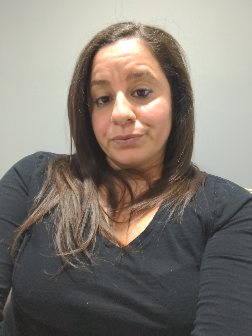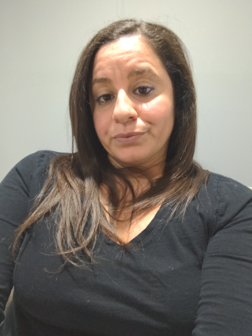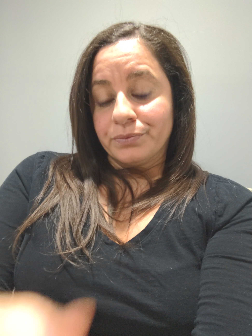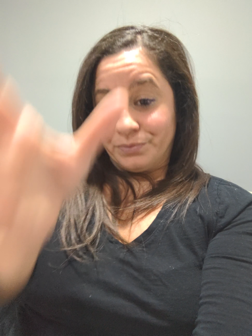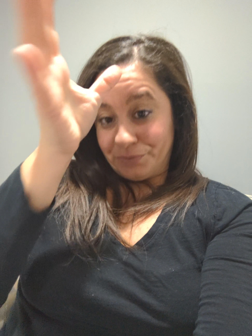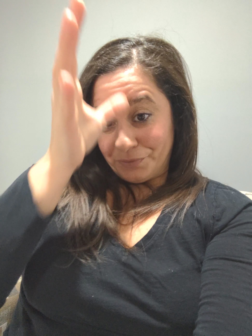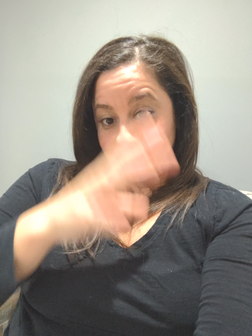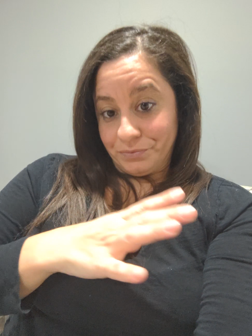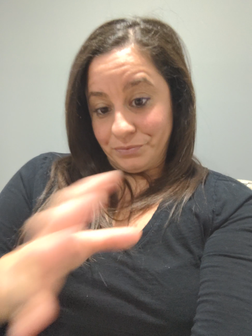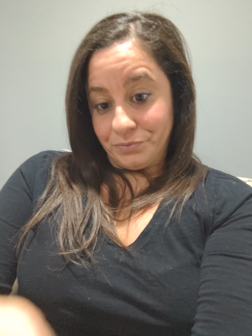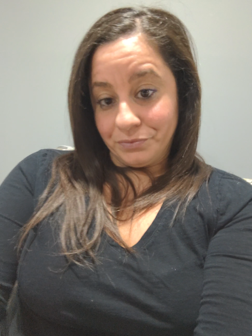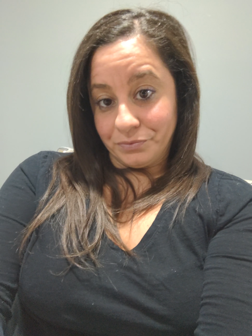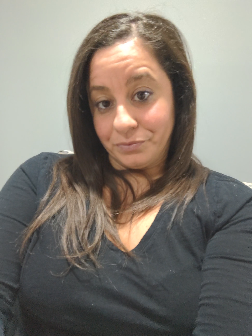man